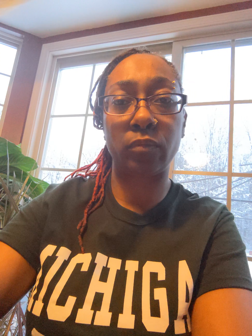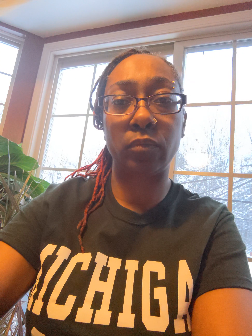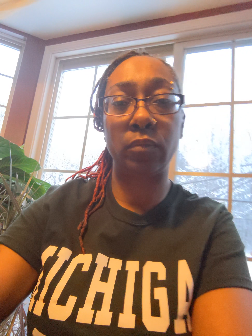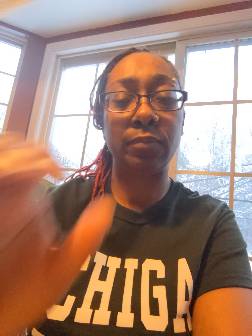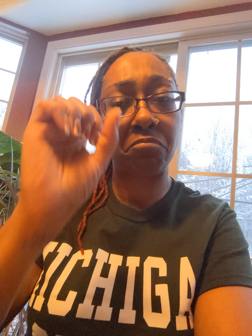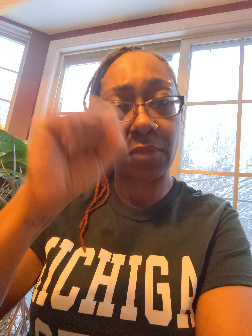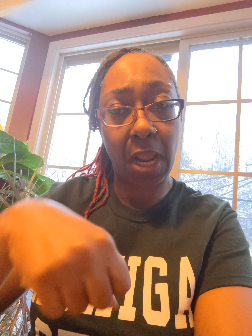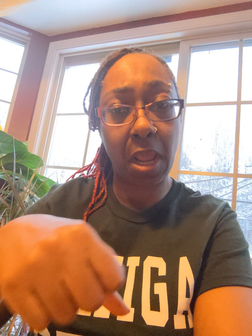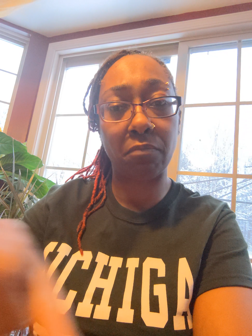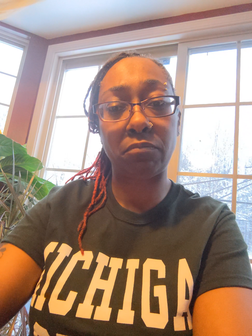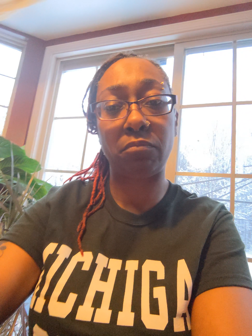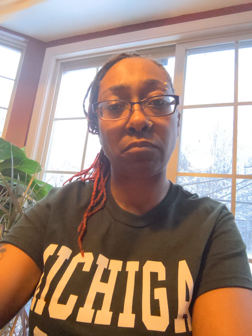can